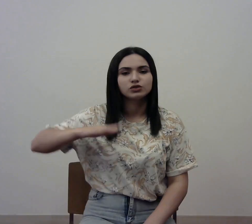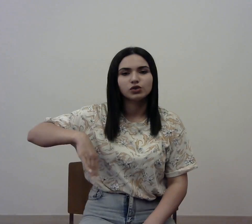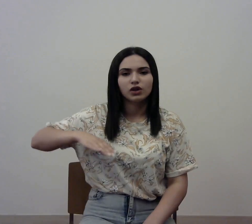sonra